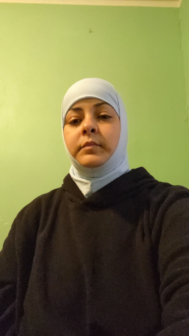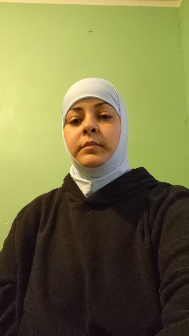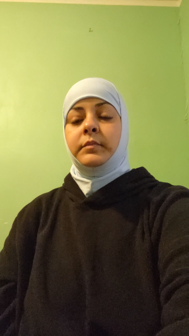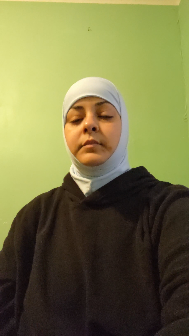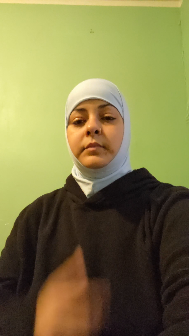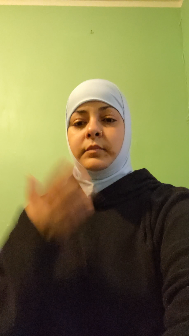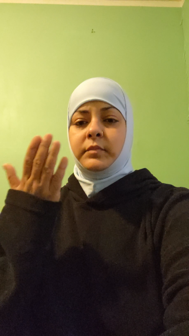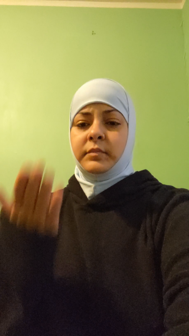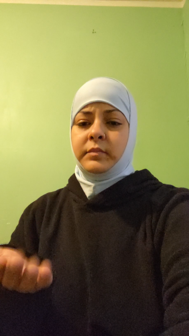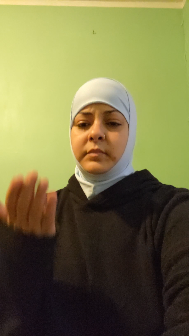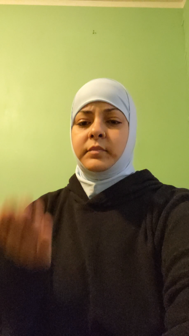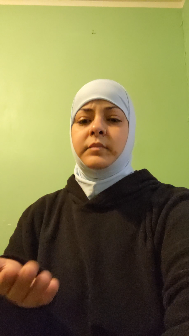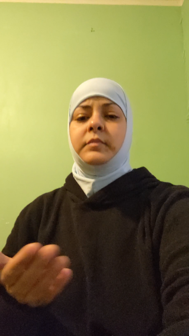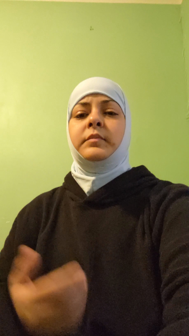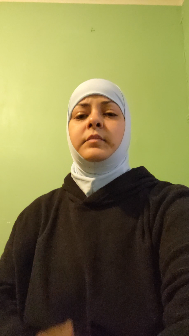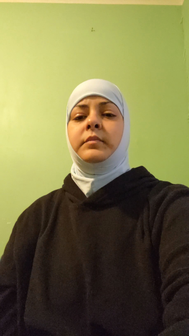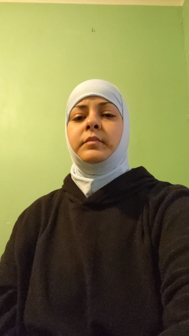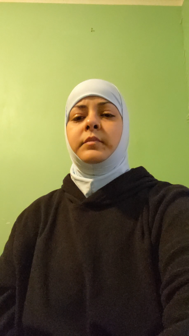heavy